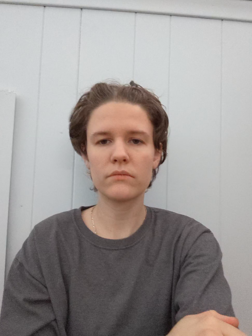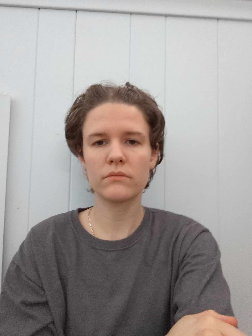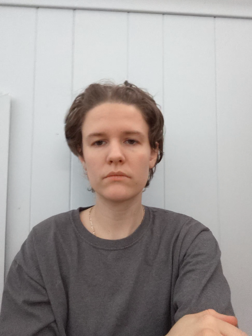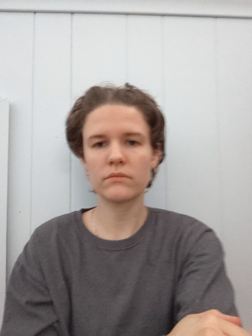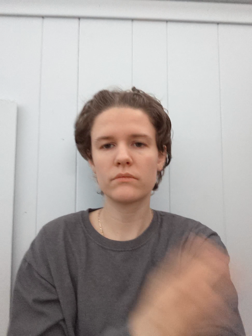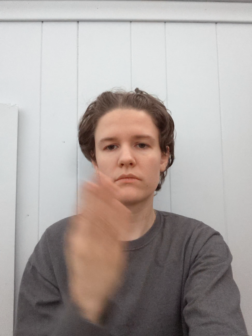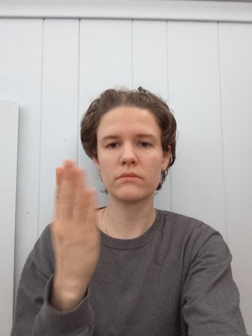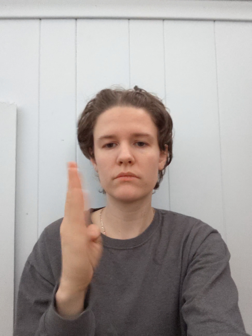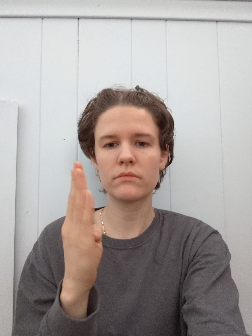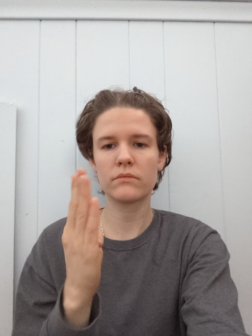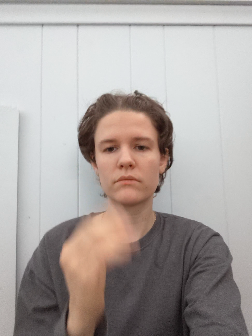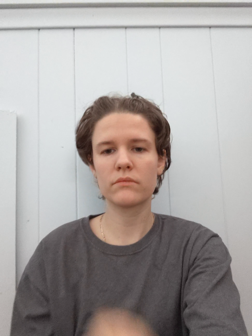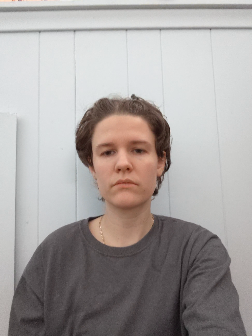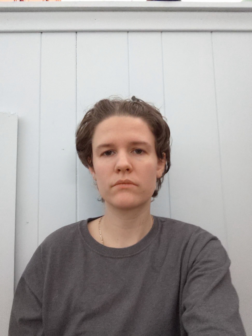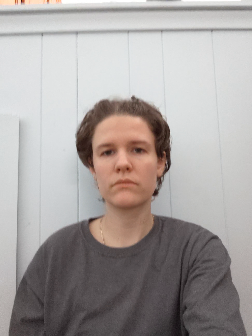blue